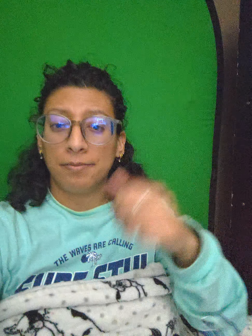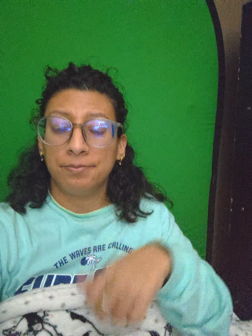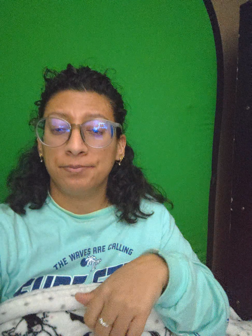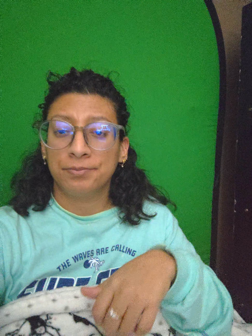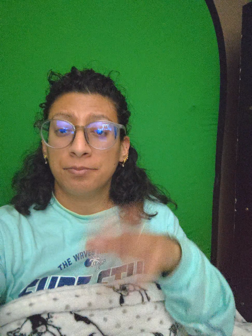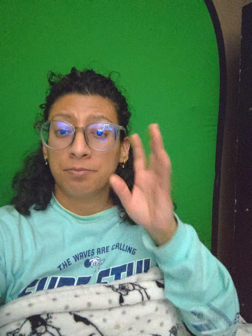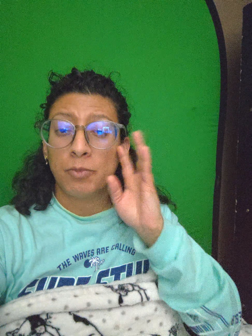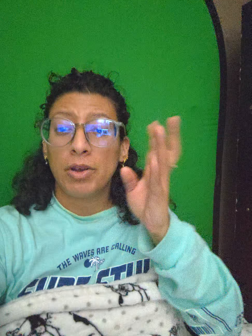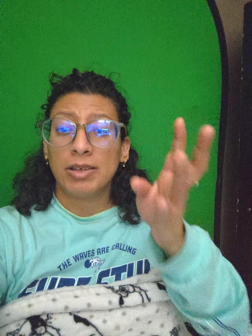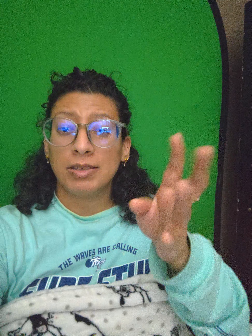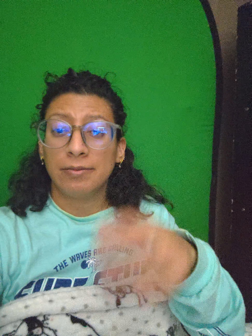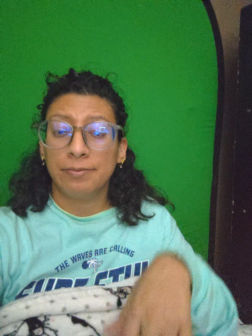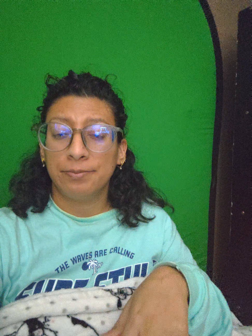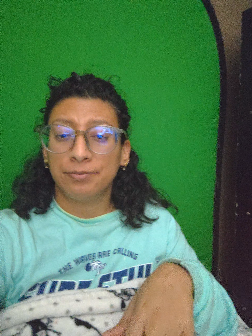pretend